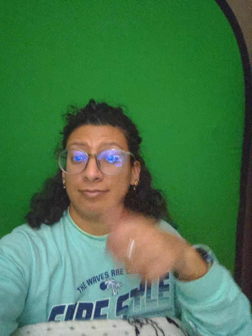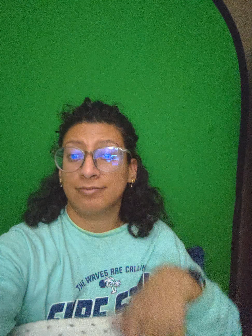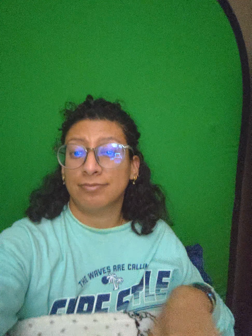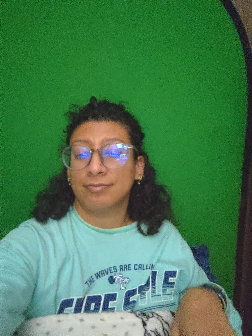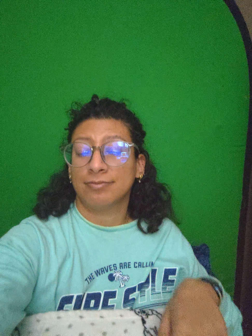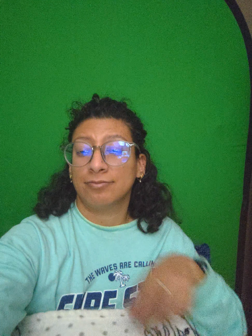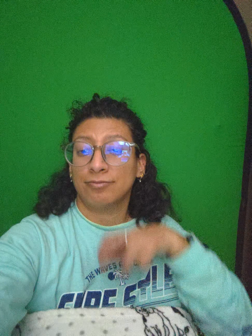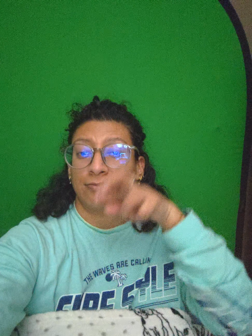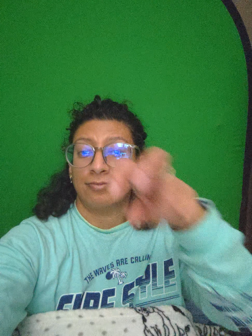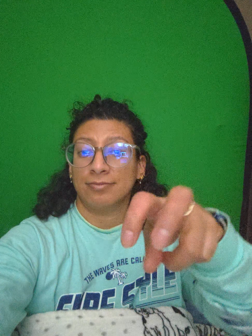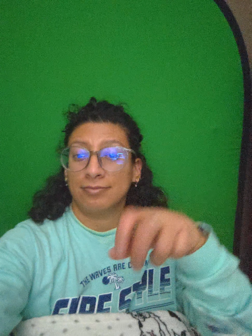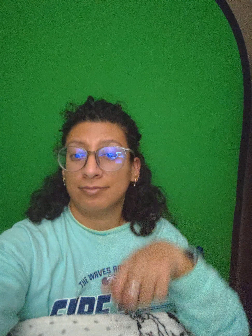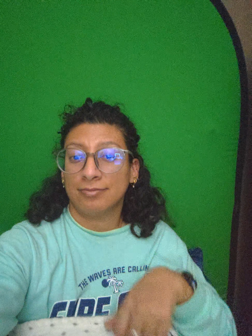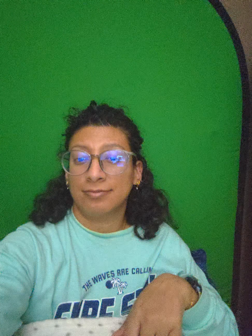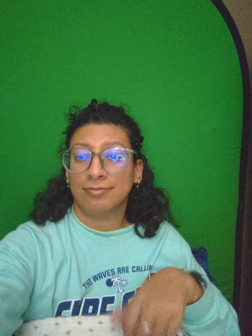ride